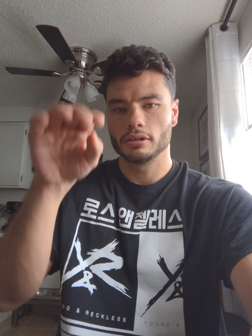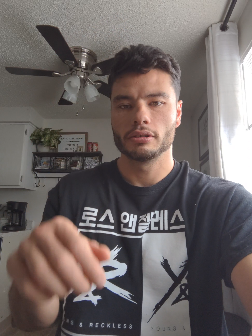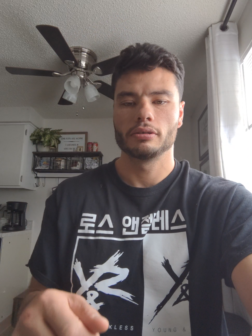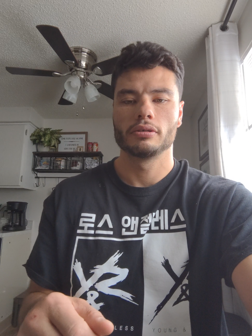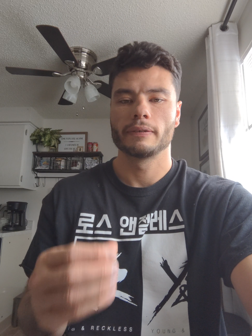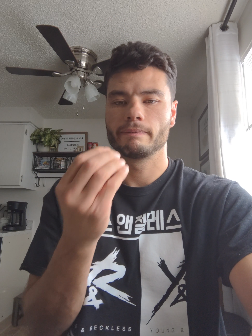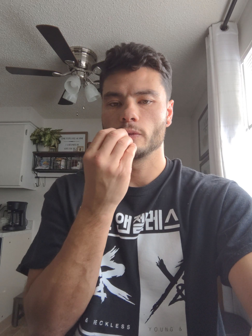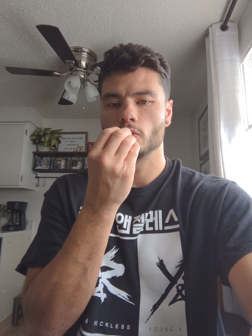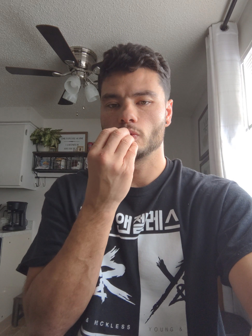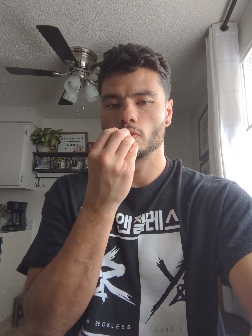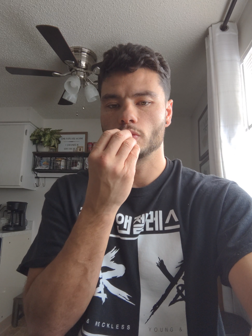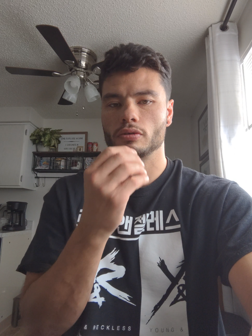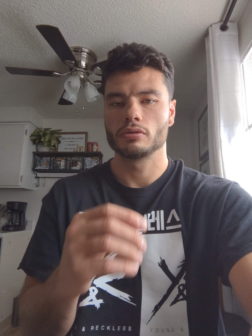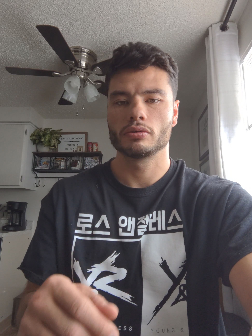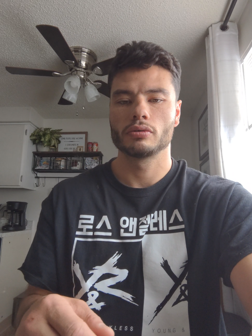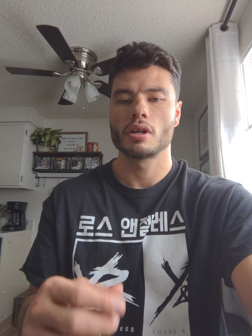food